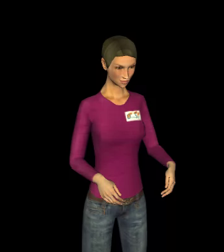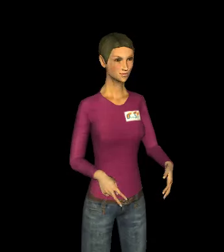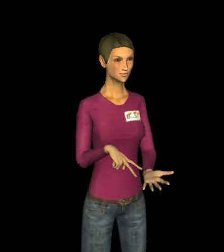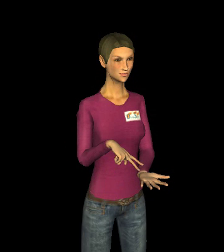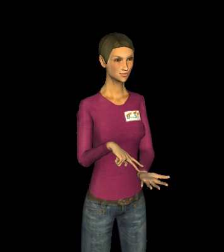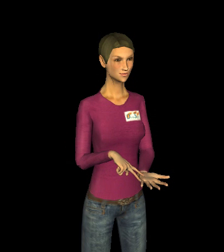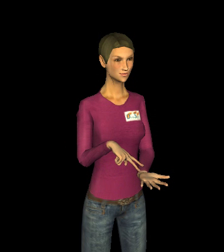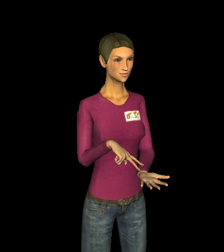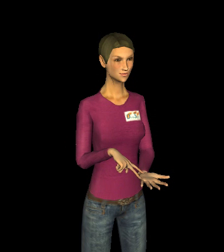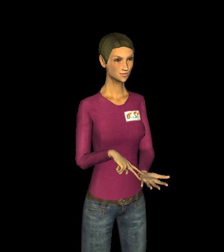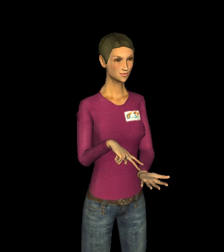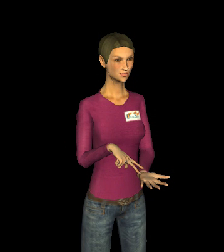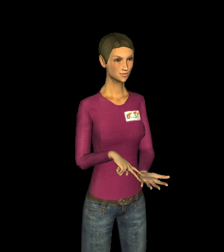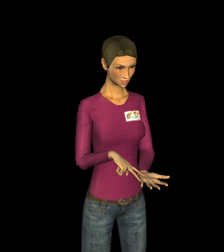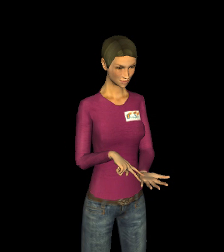شوكة